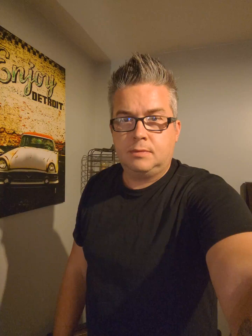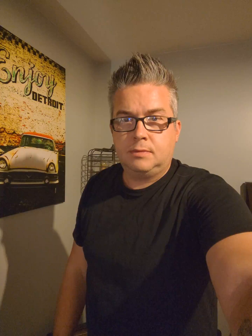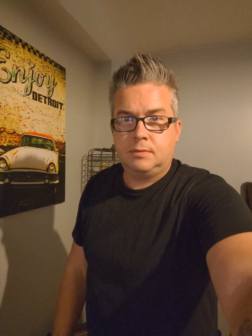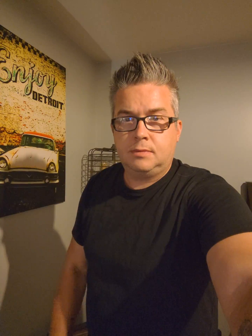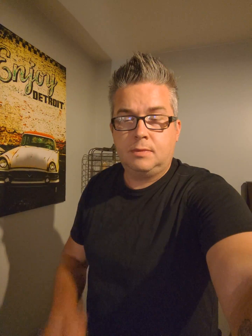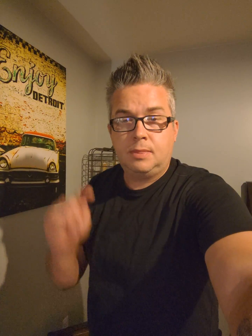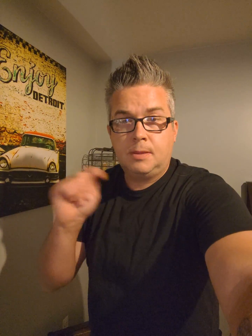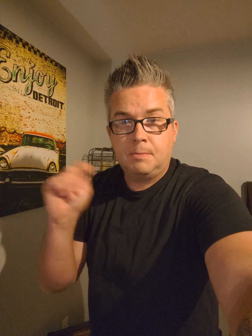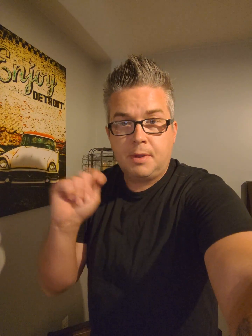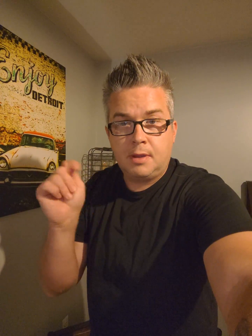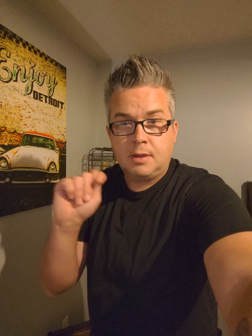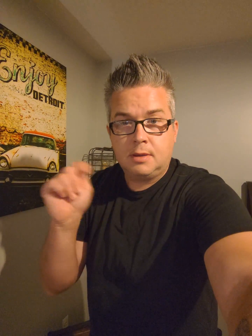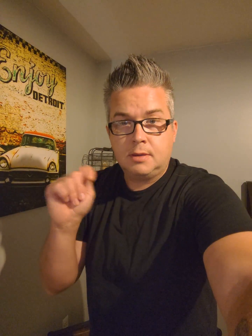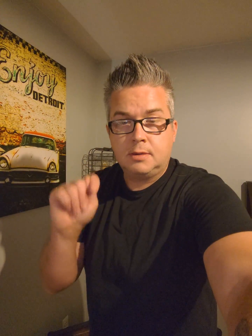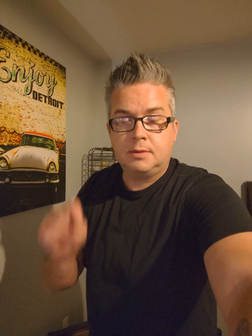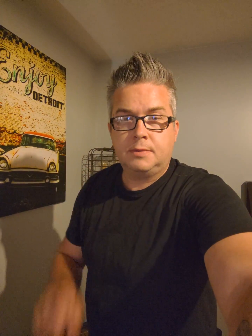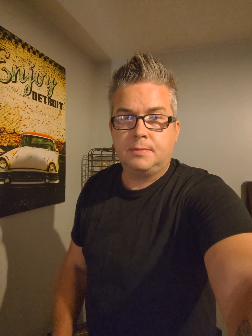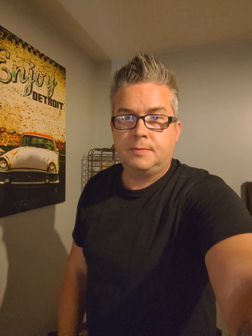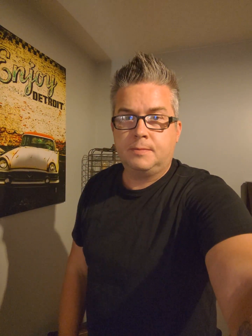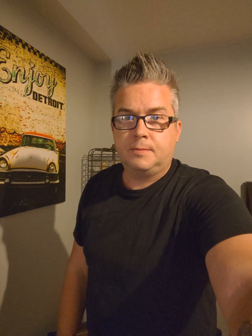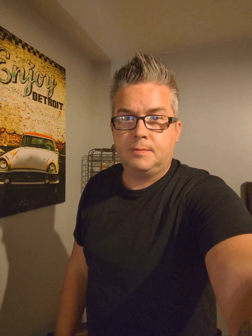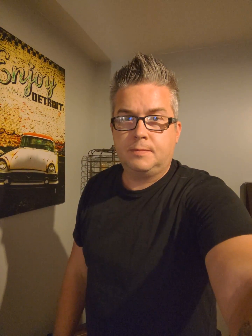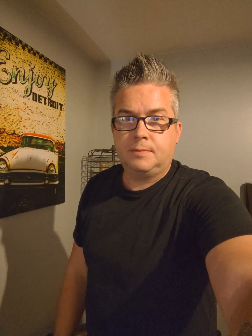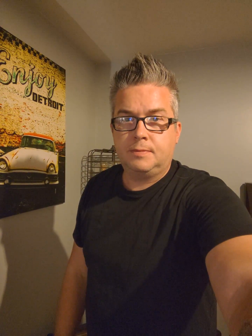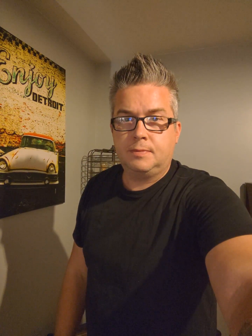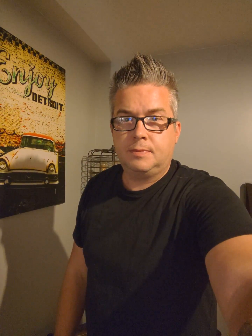bathroom